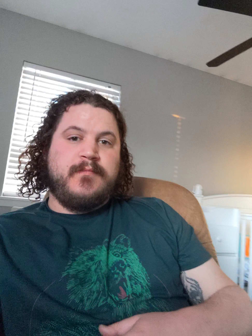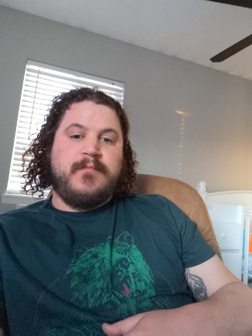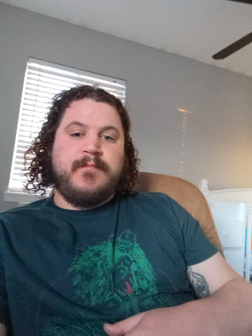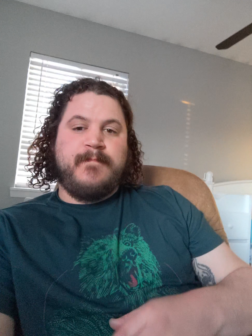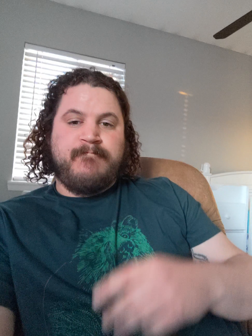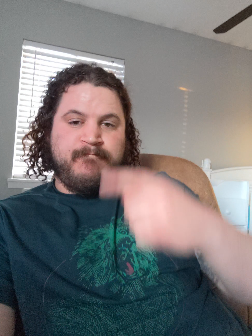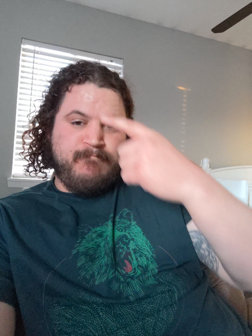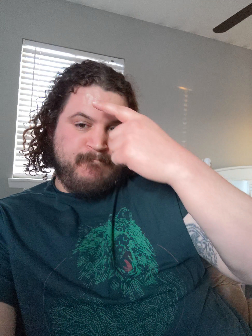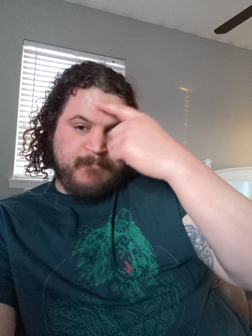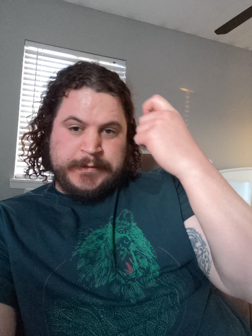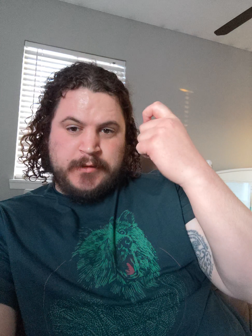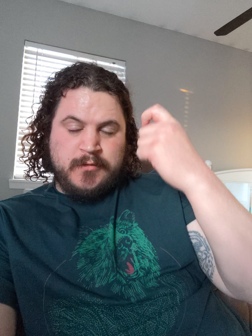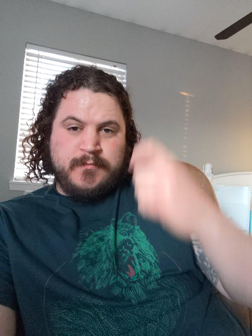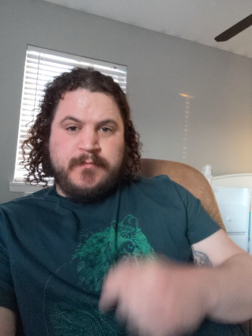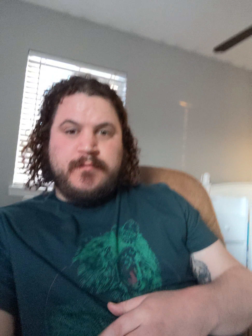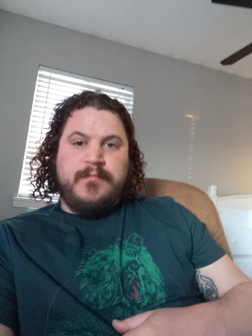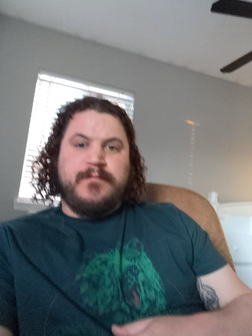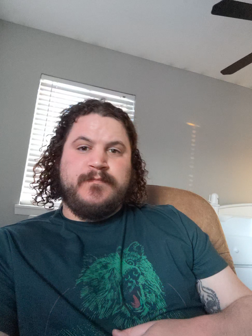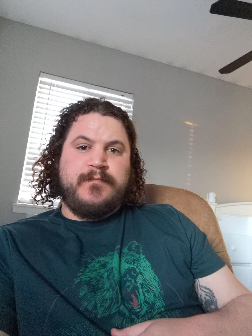because